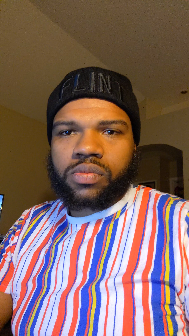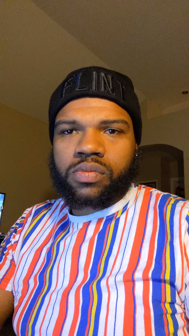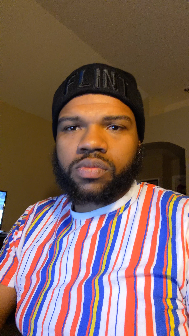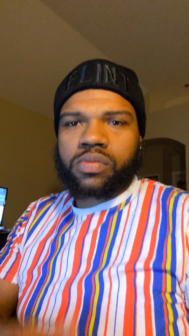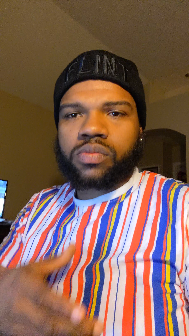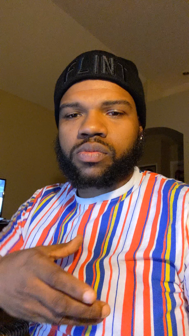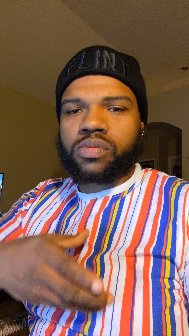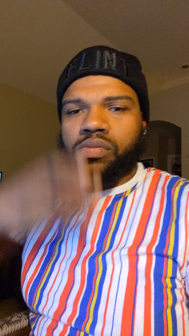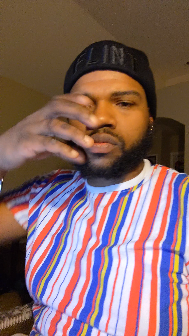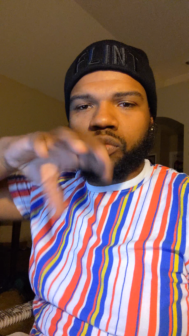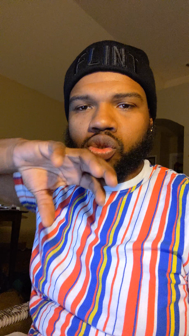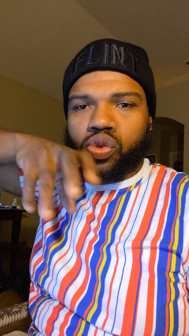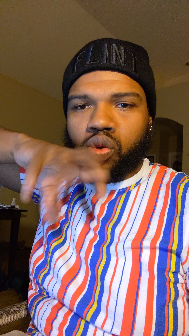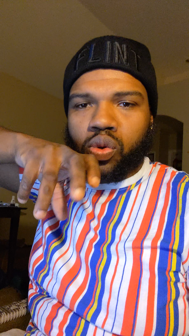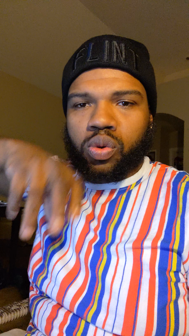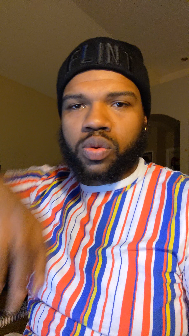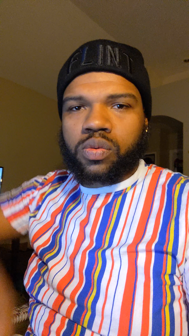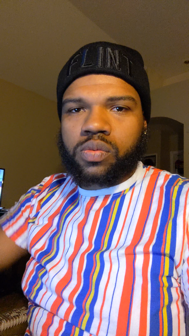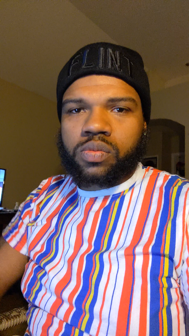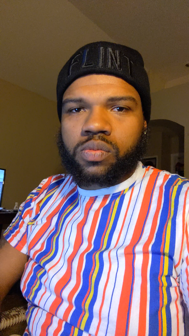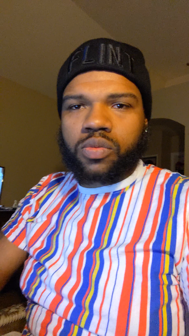jar